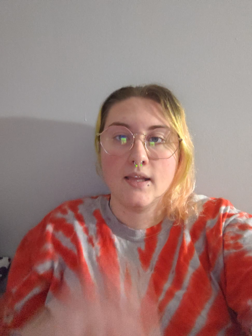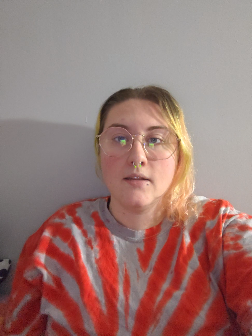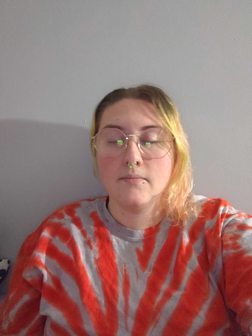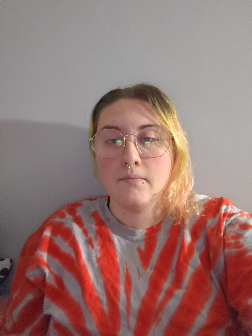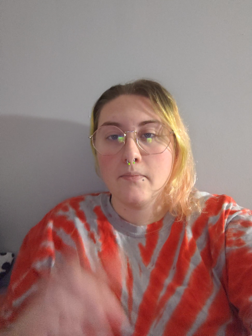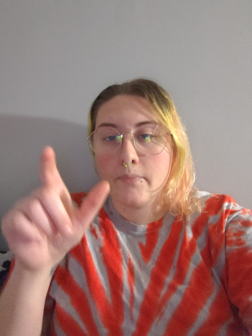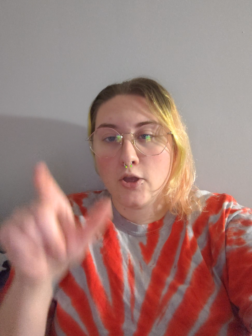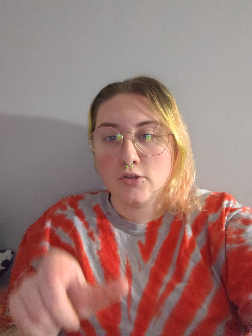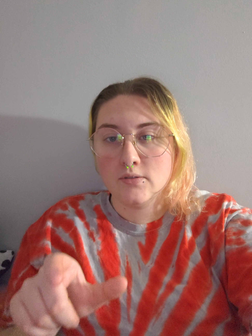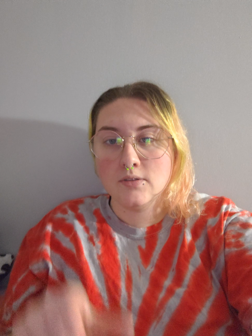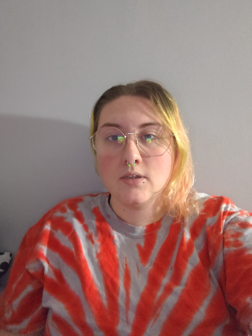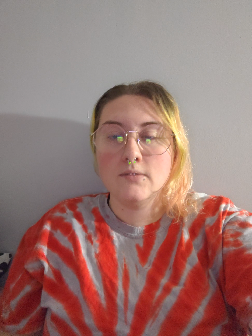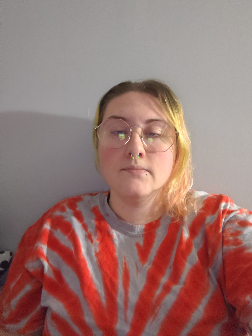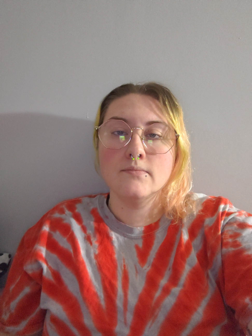person